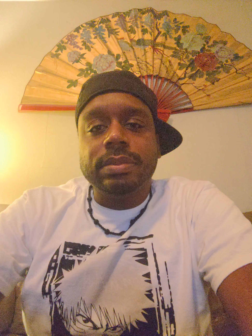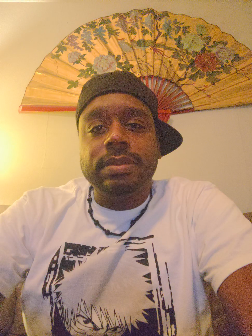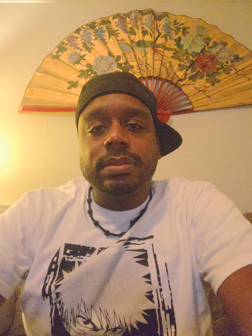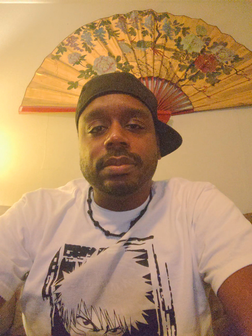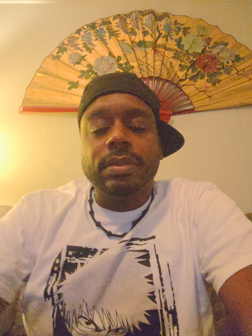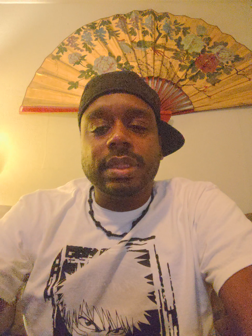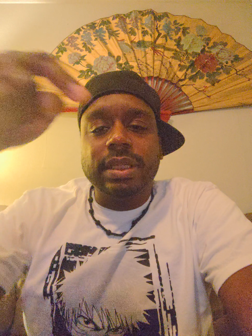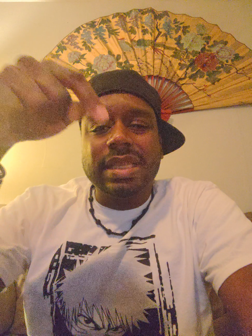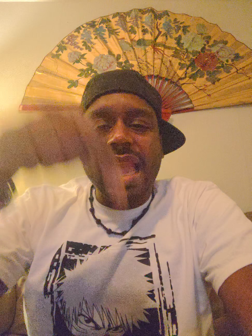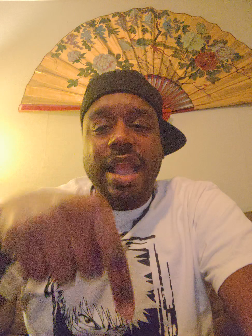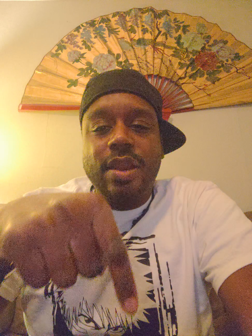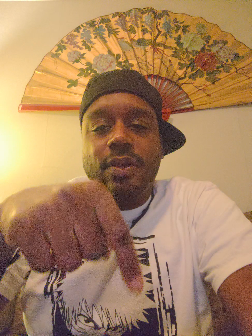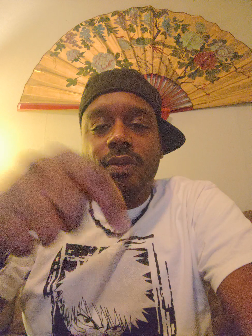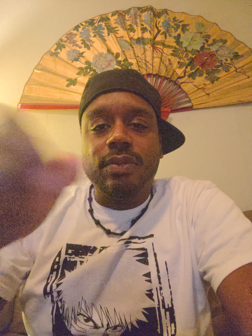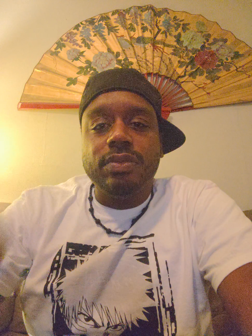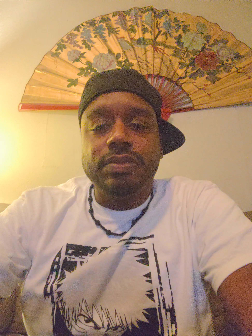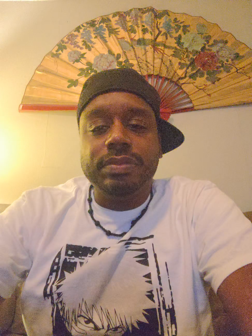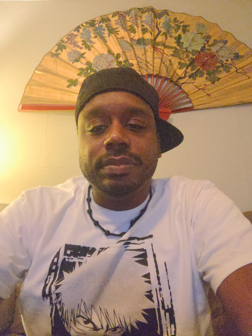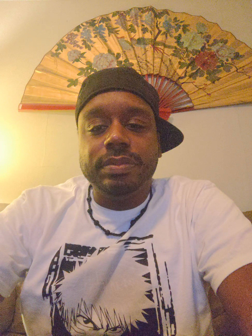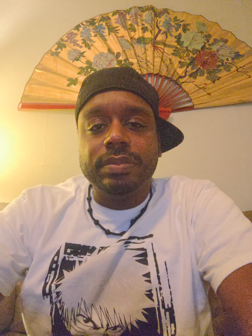down